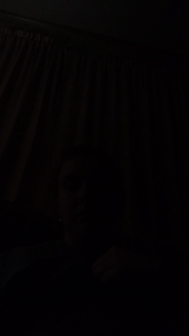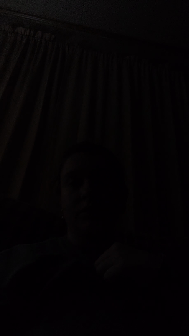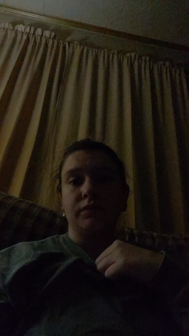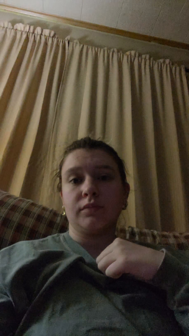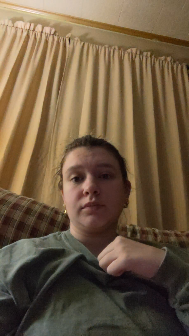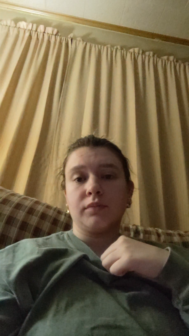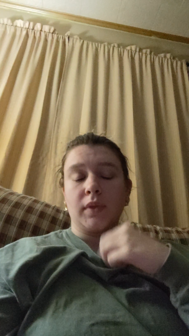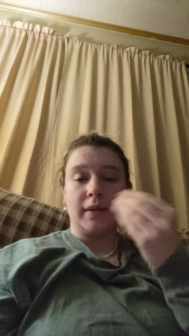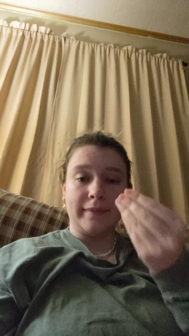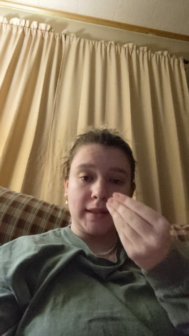feed